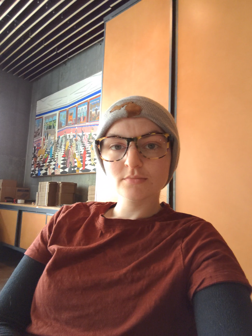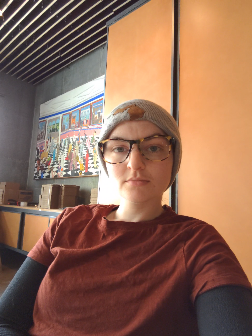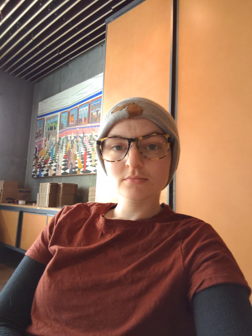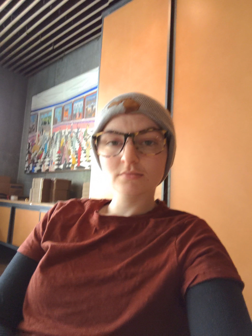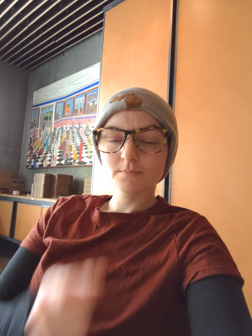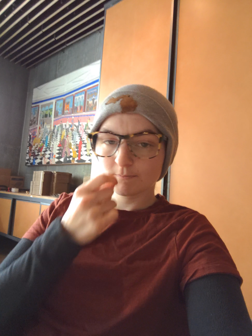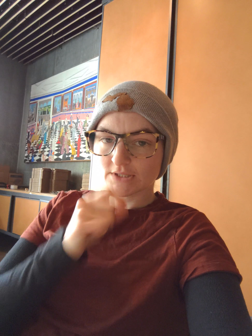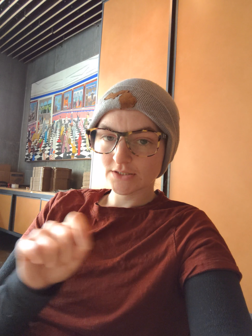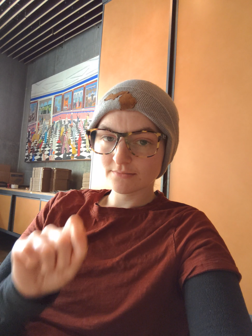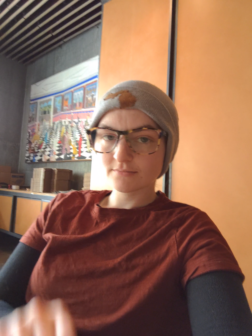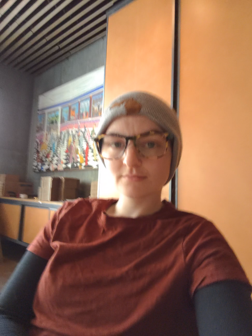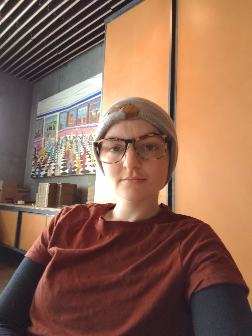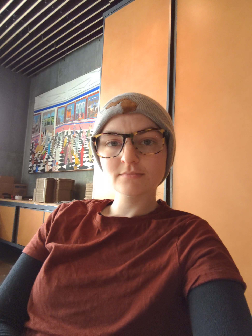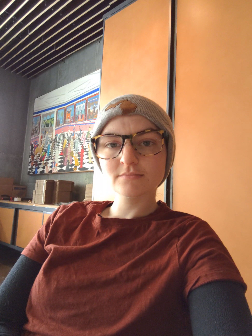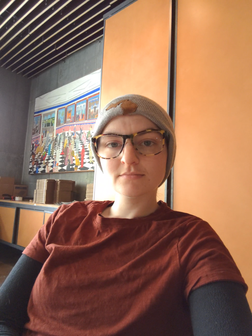pen